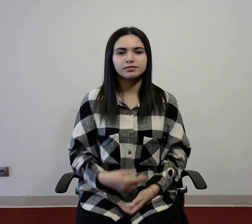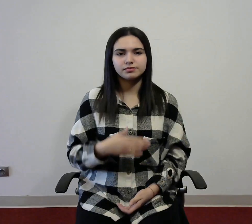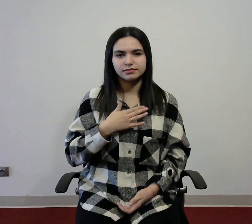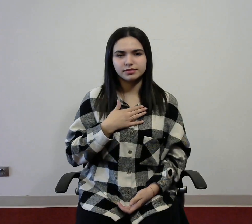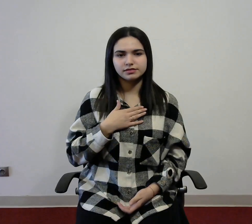mən